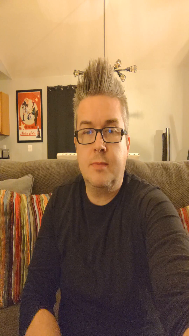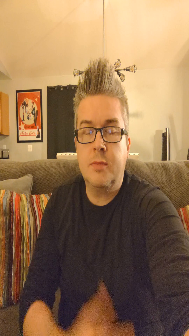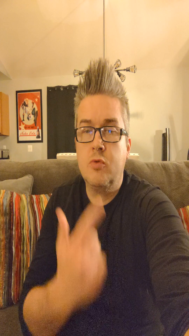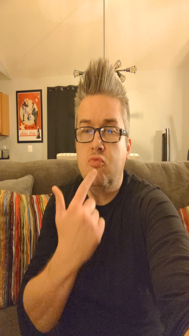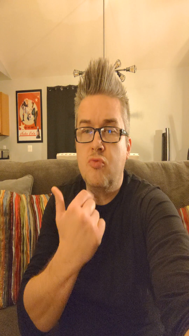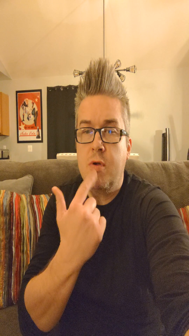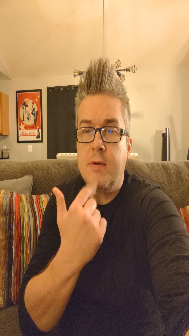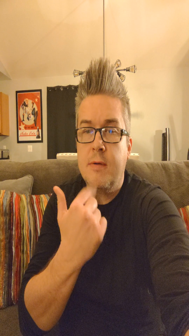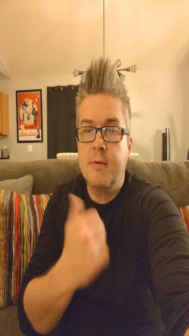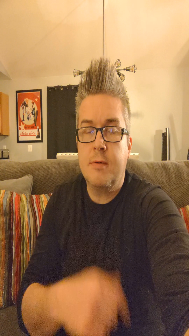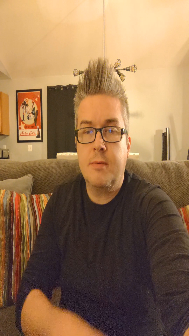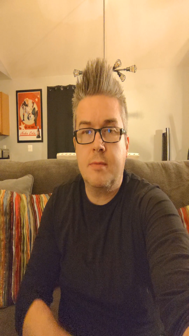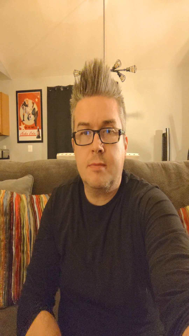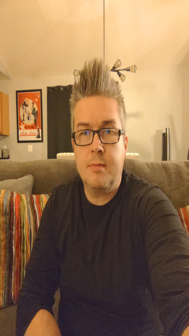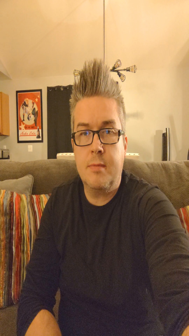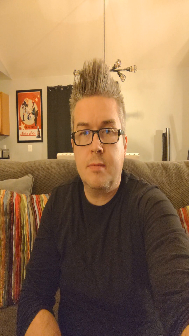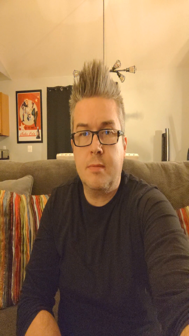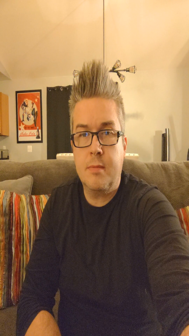red